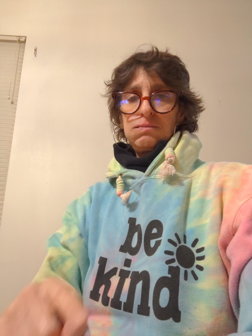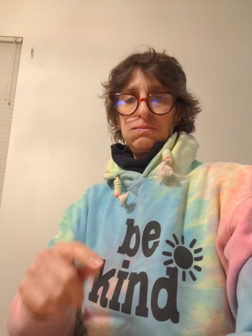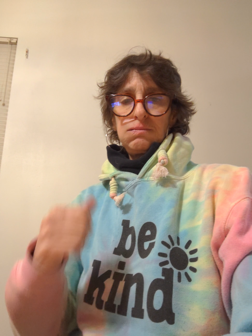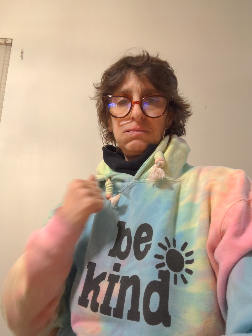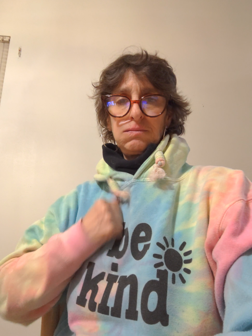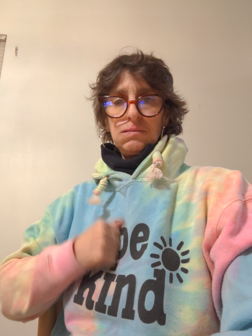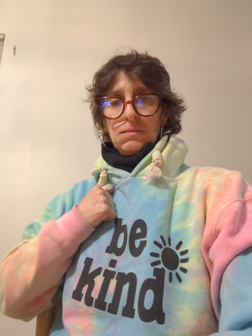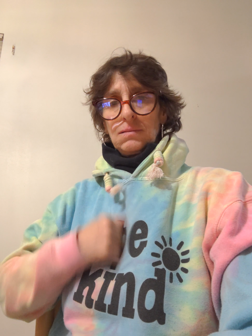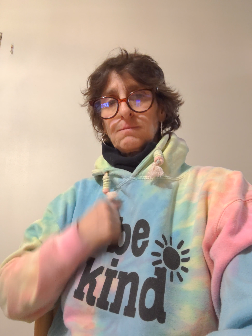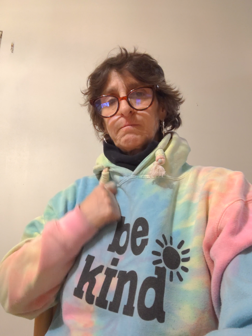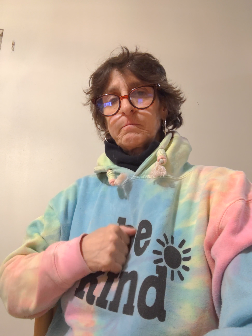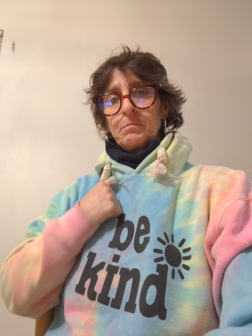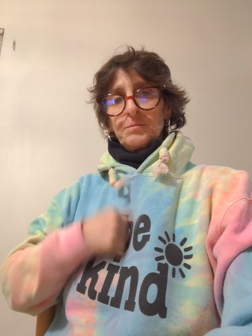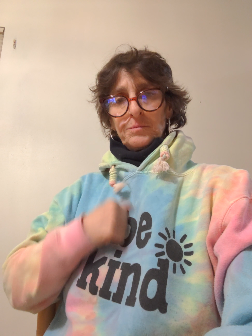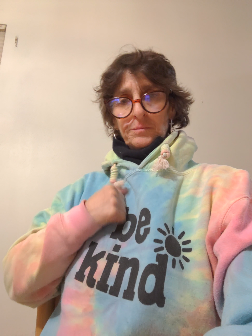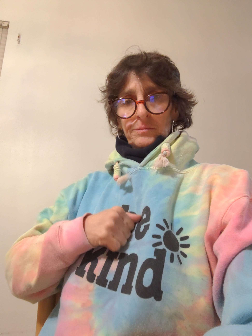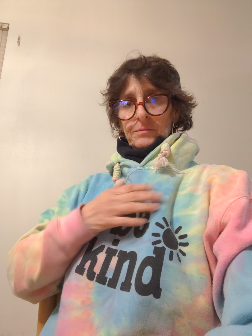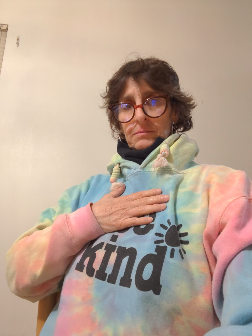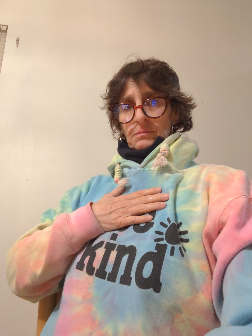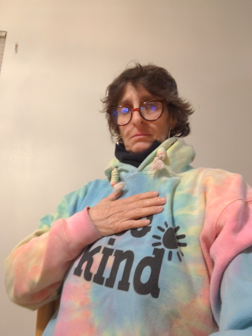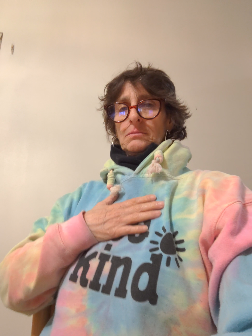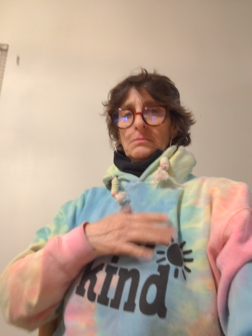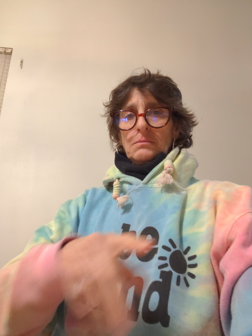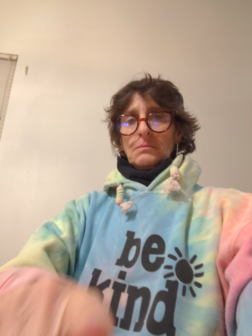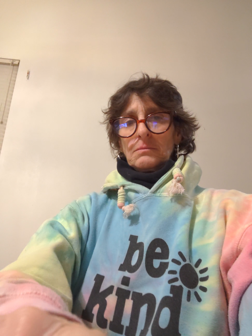bath